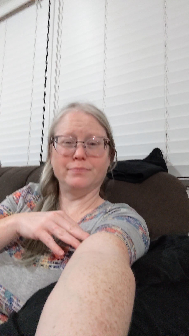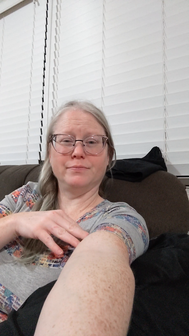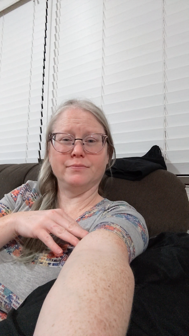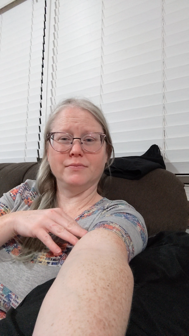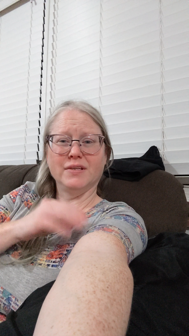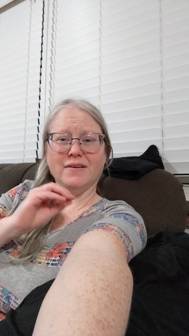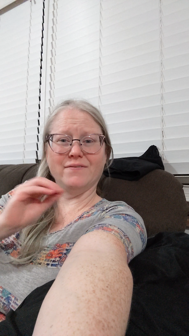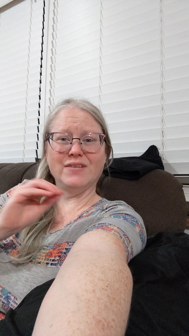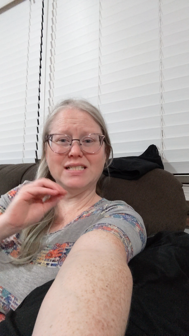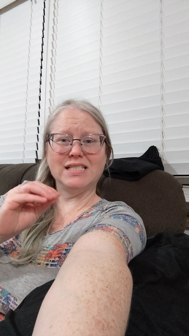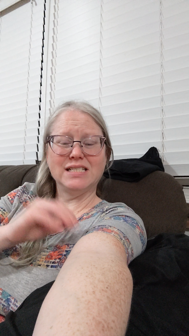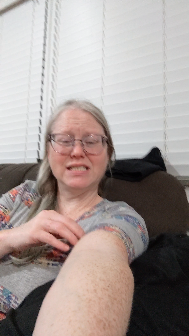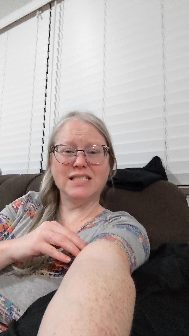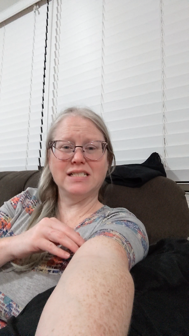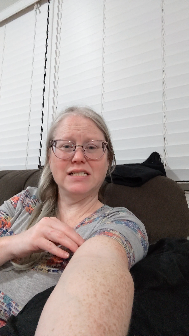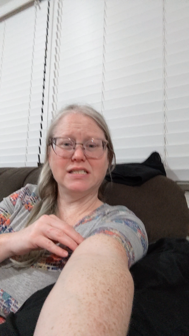fix